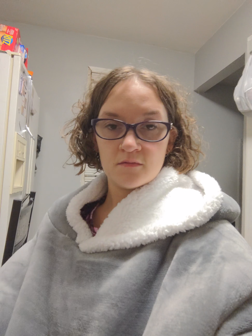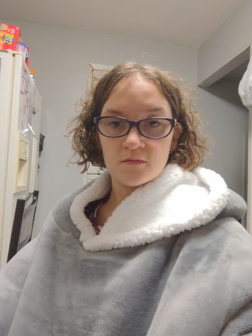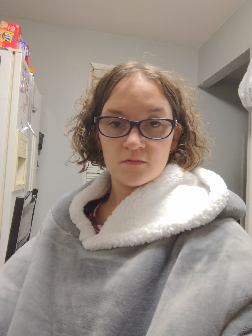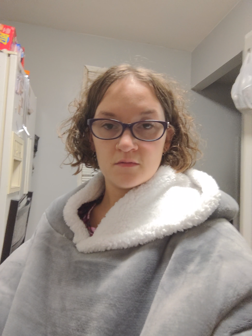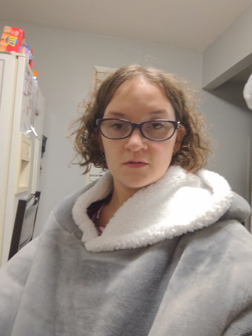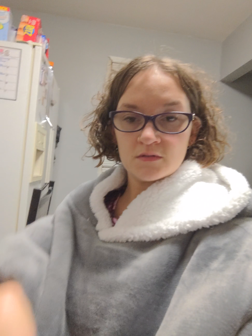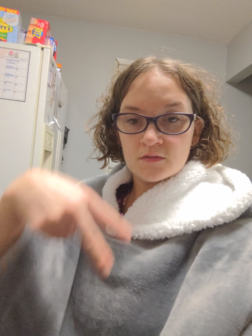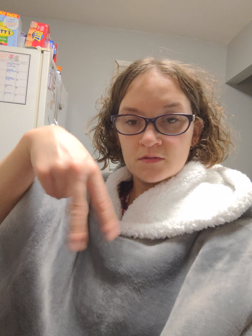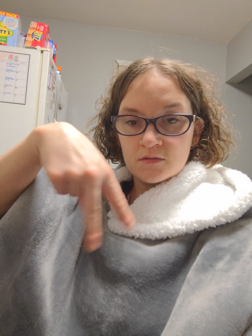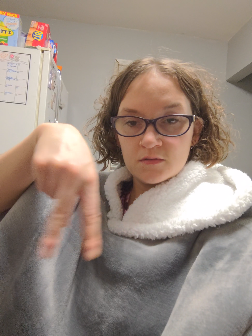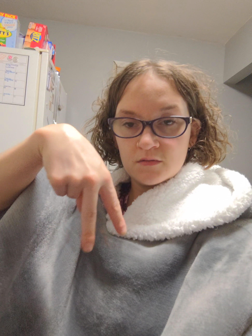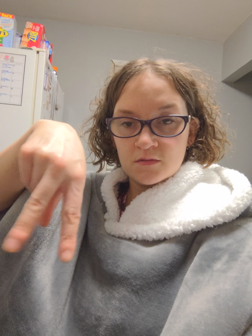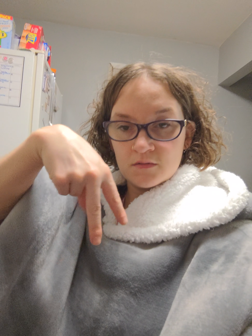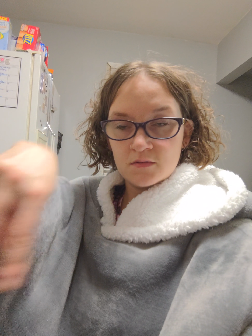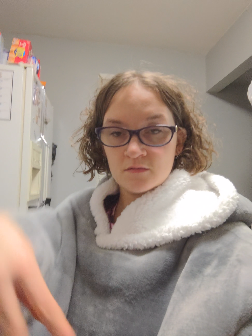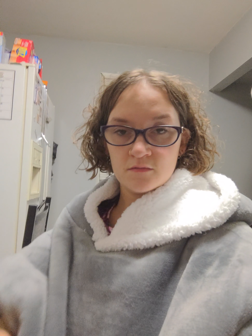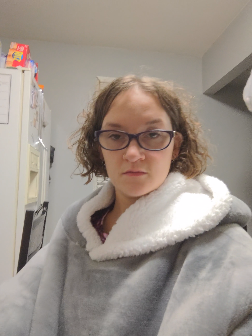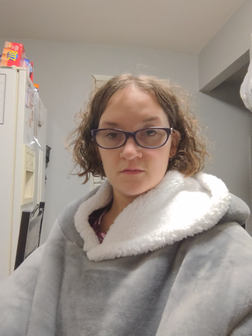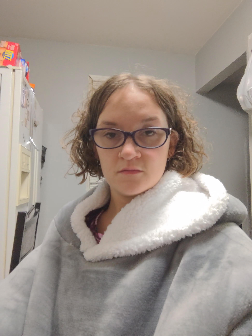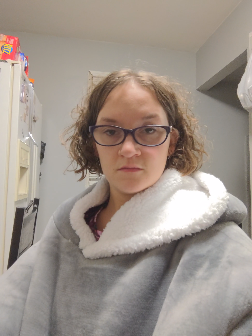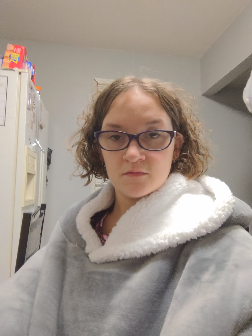dance